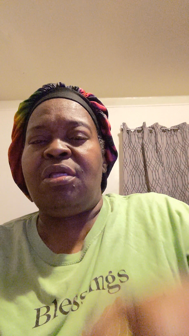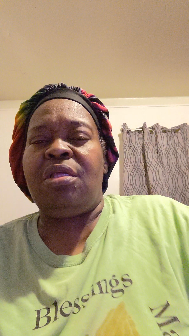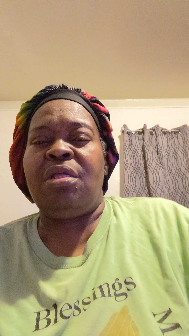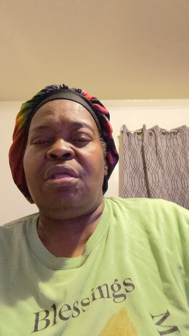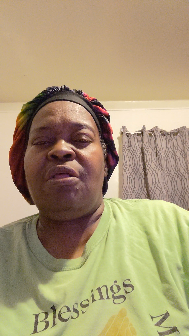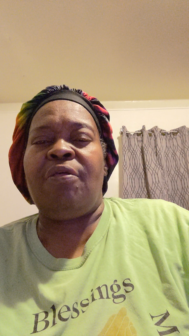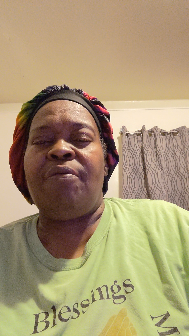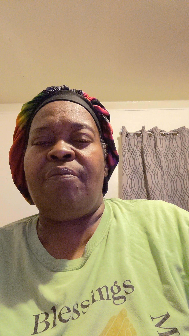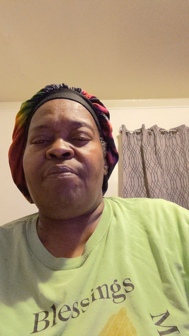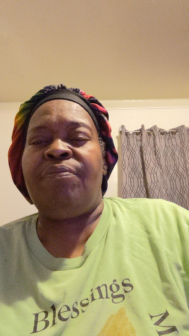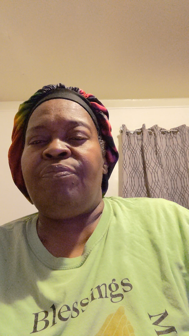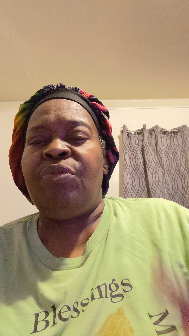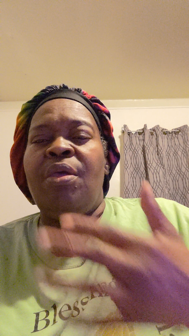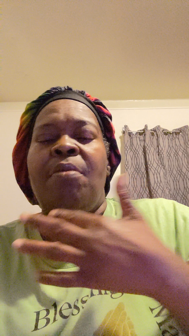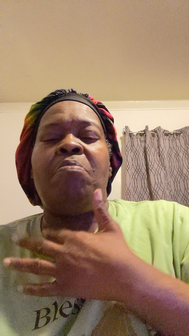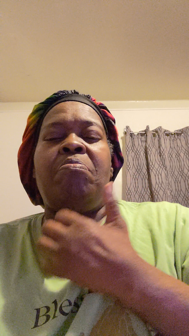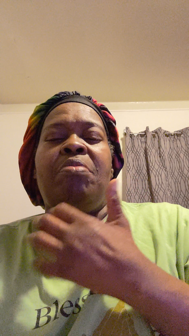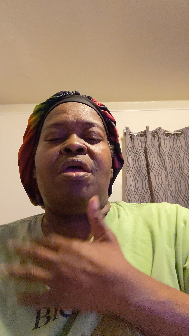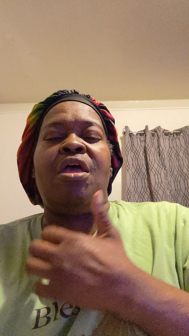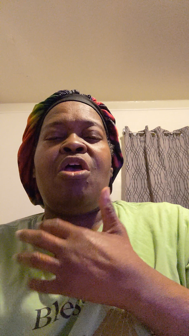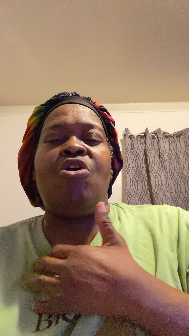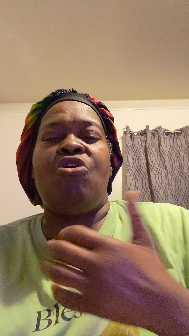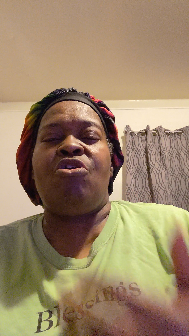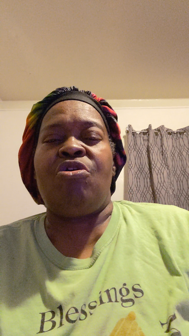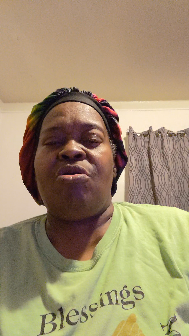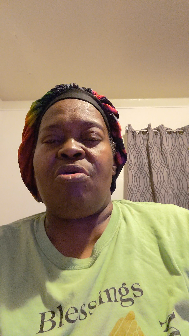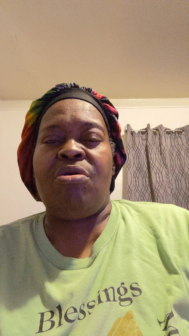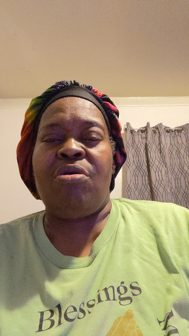bear